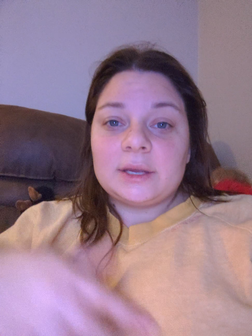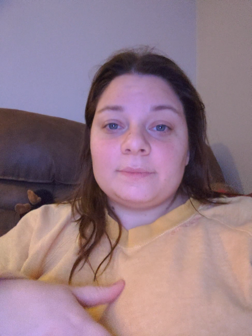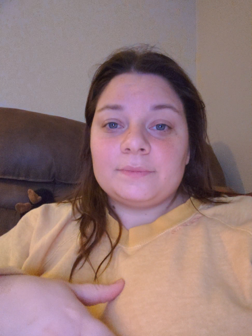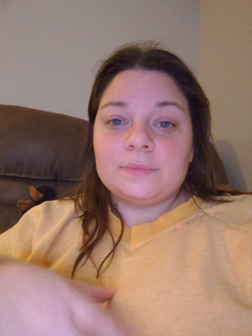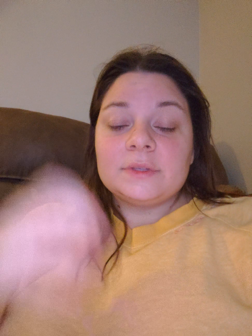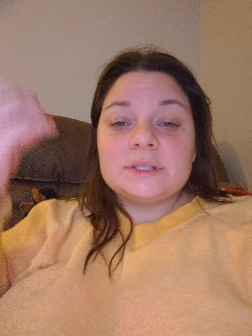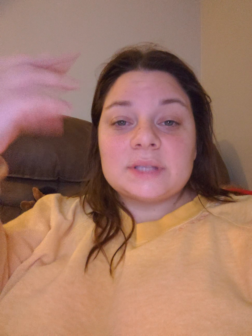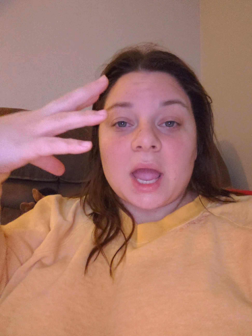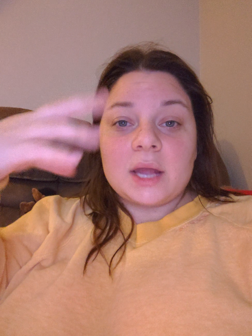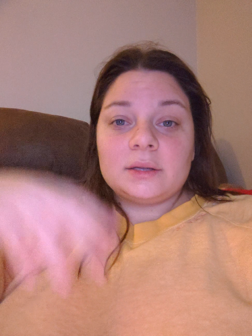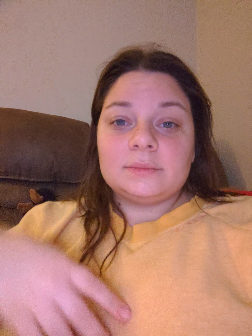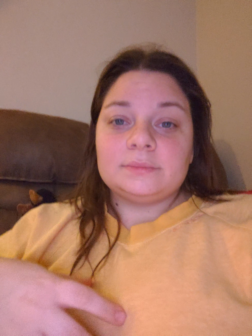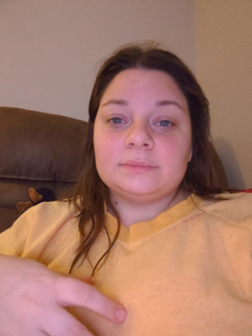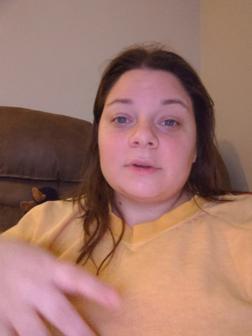sun